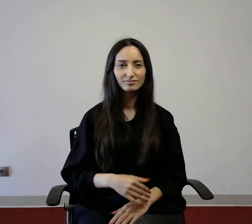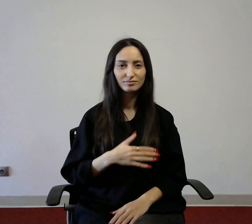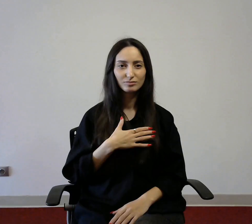mən